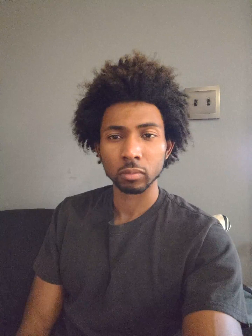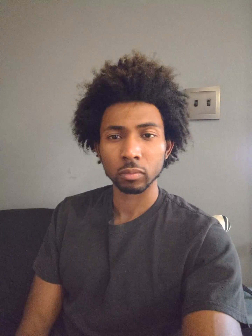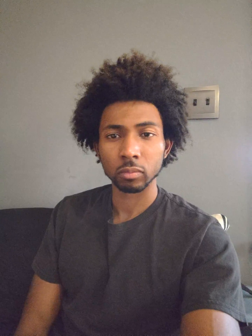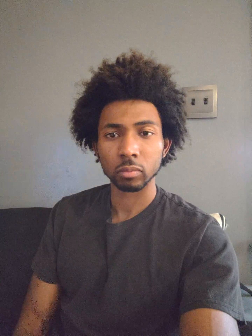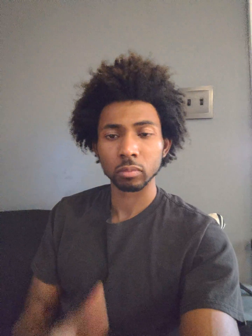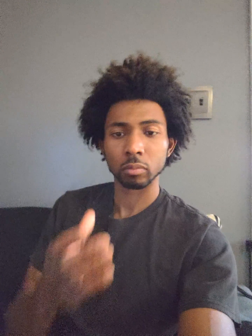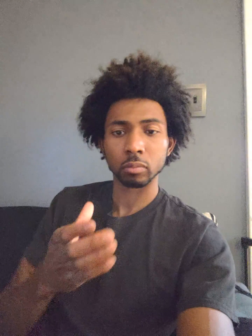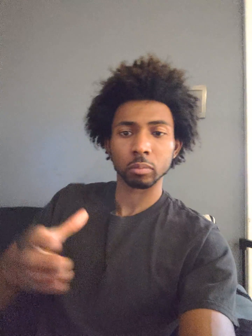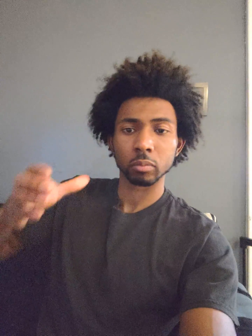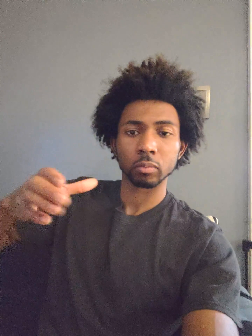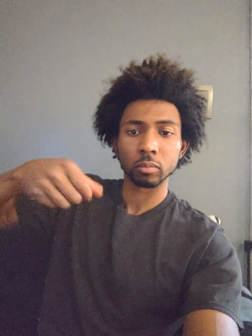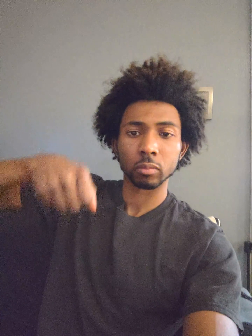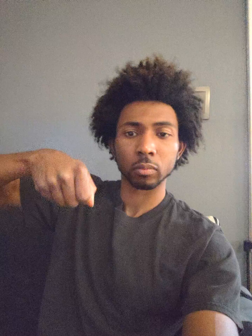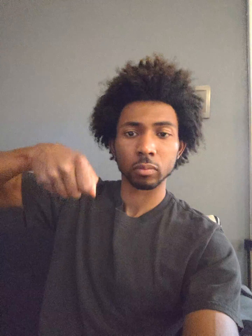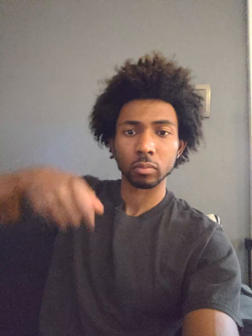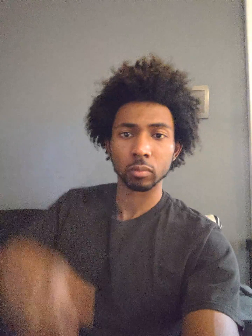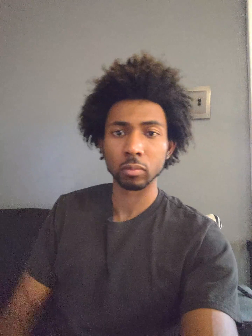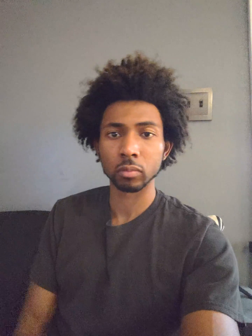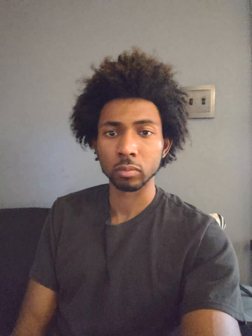basket